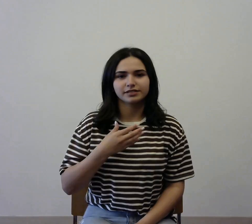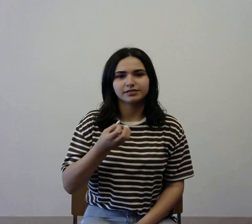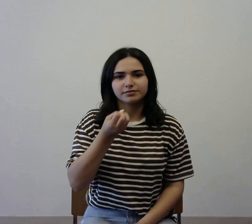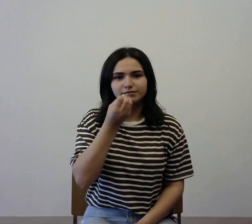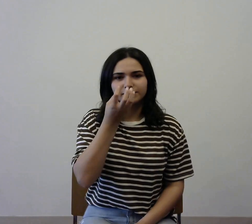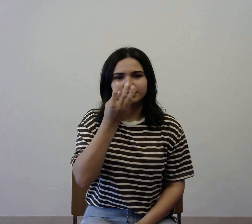bakı